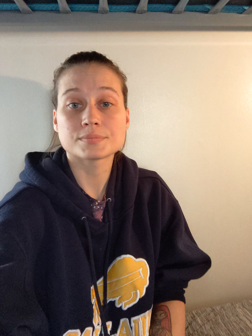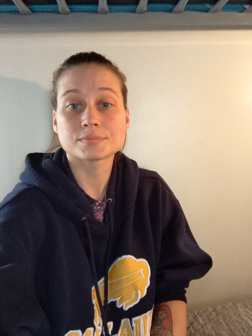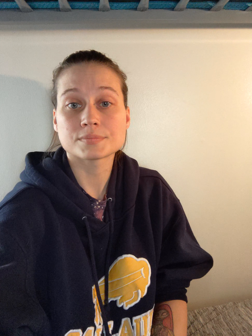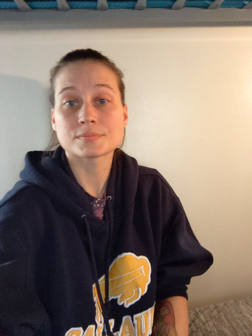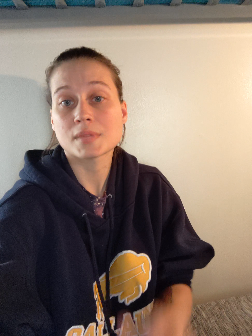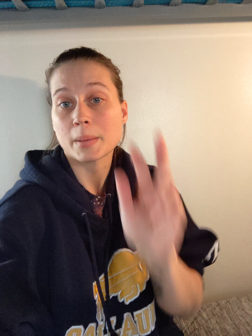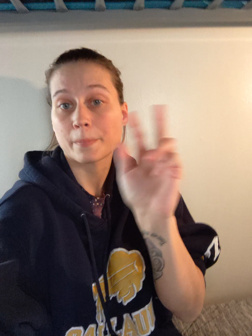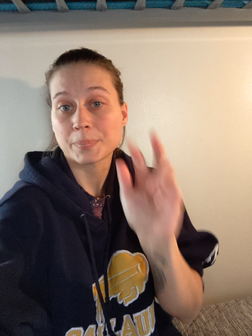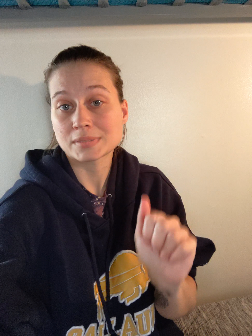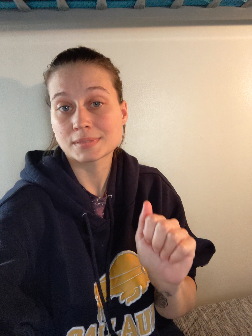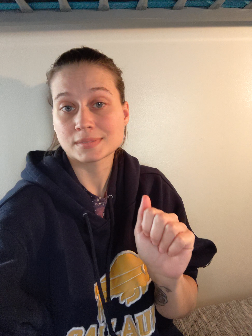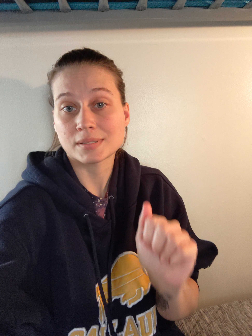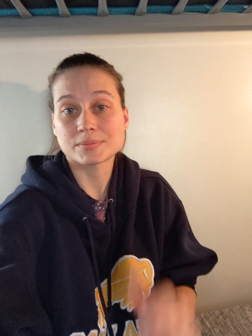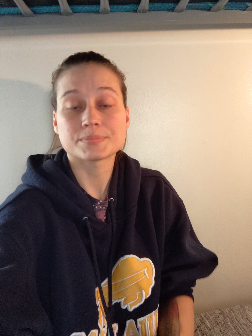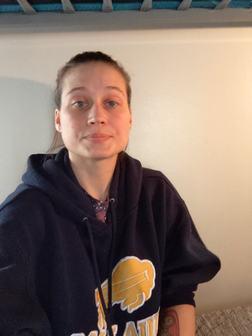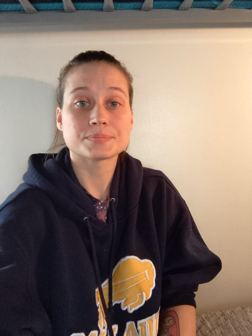pizza